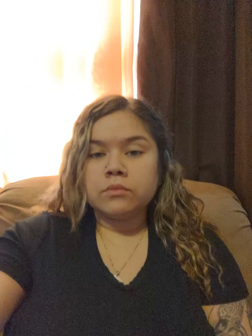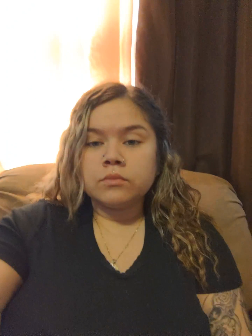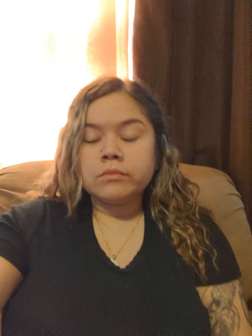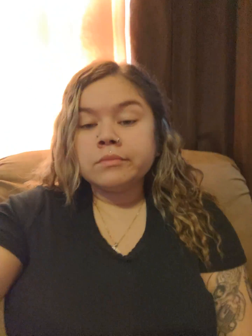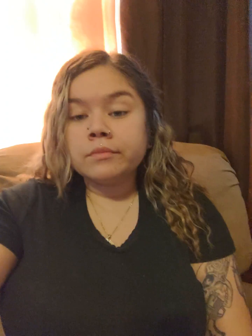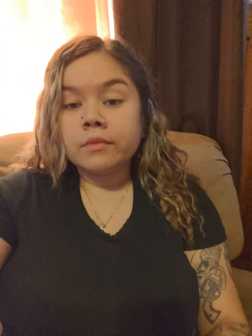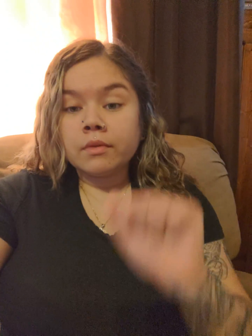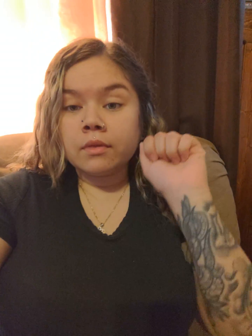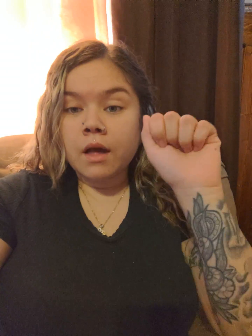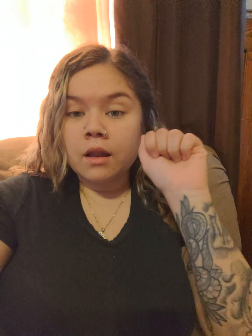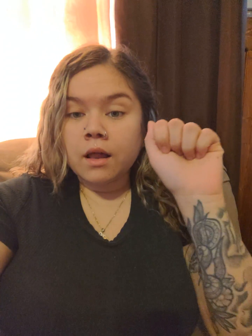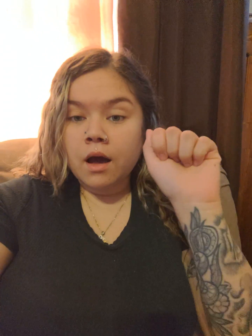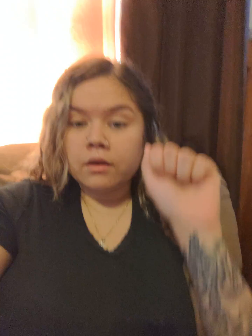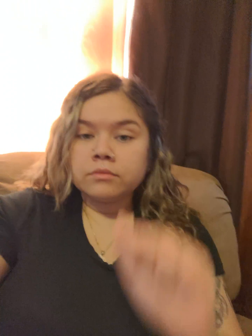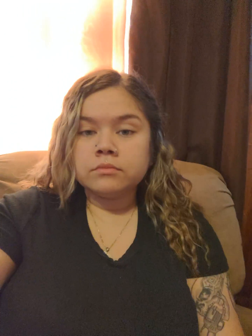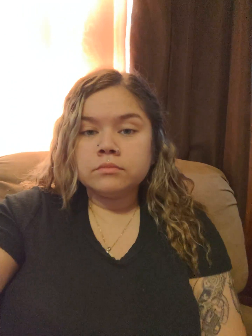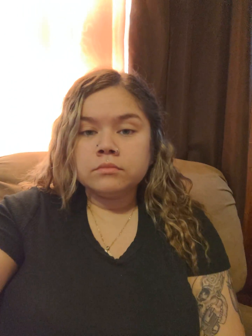knock